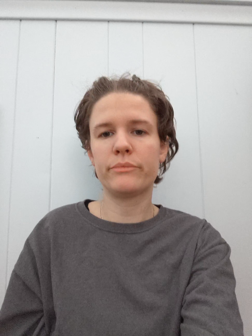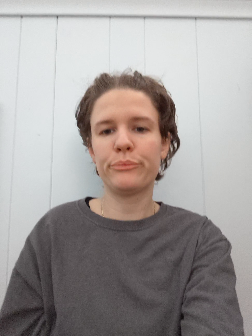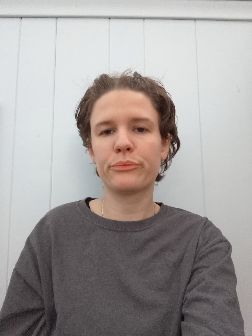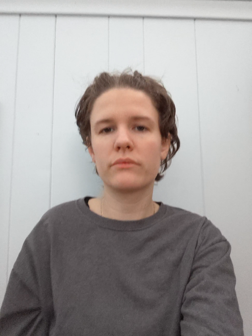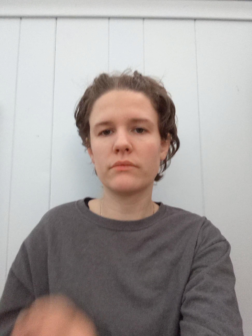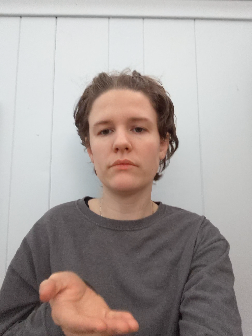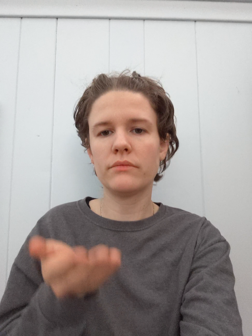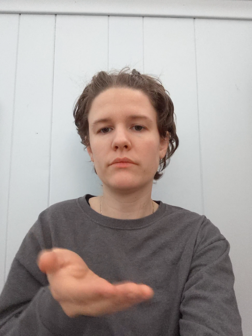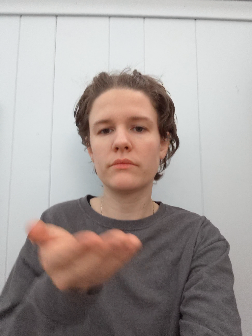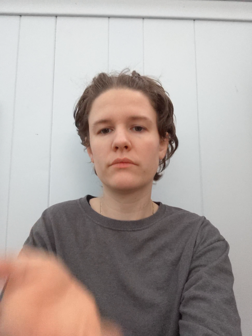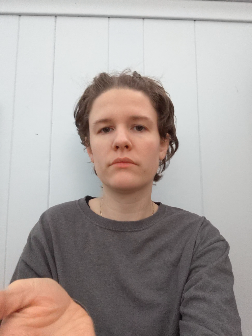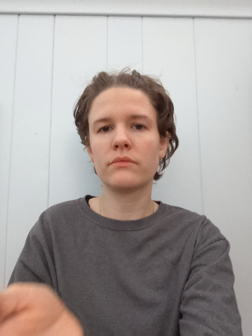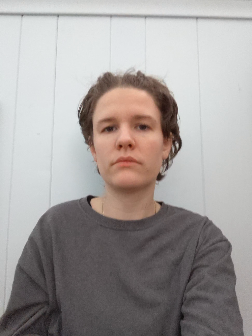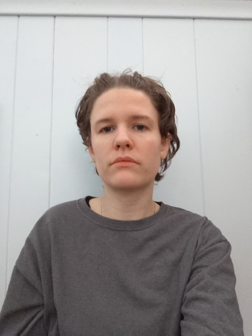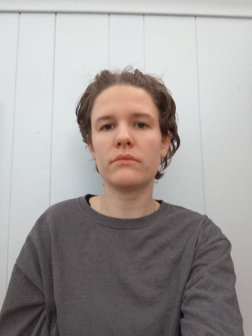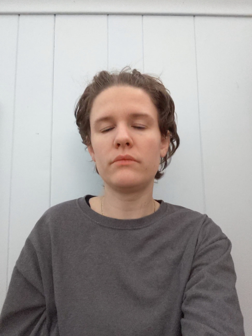boat